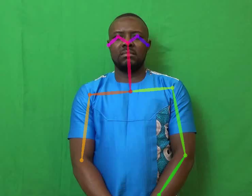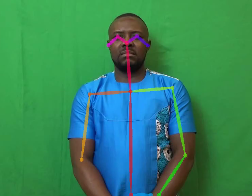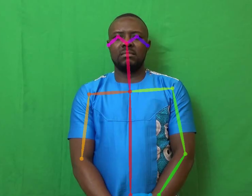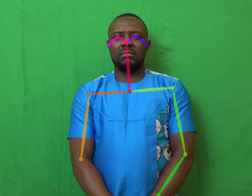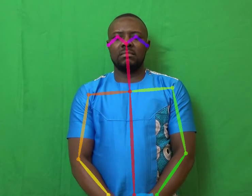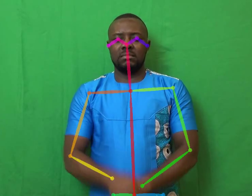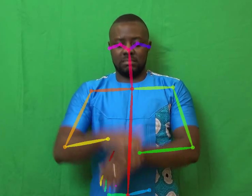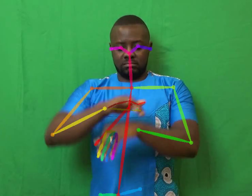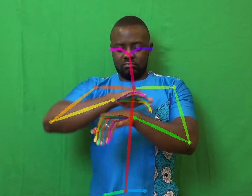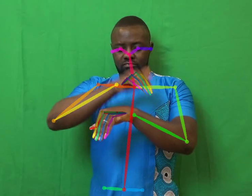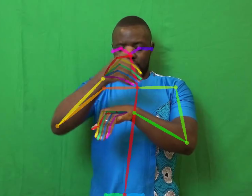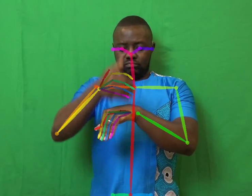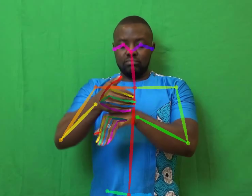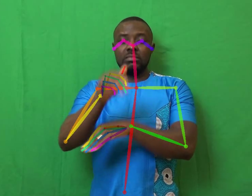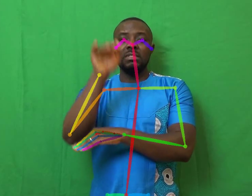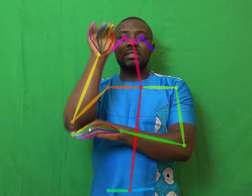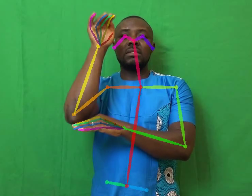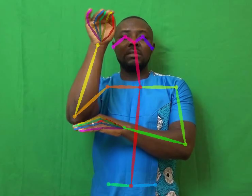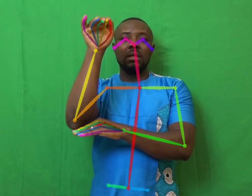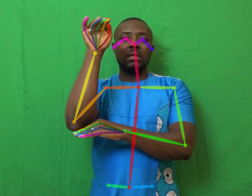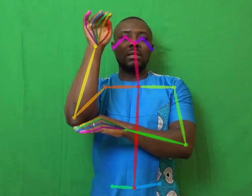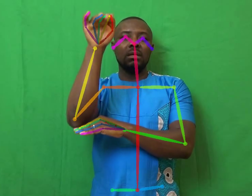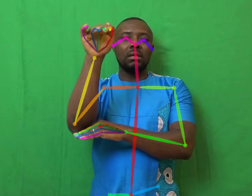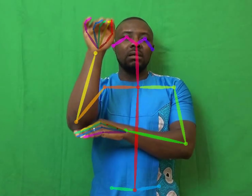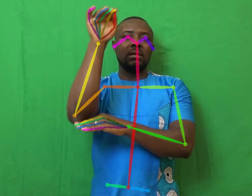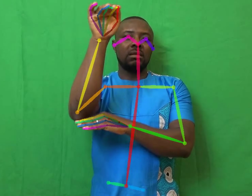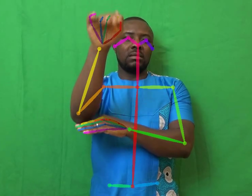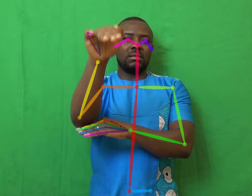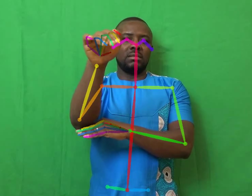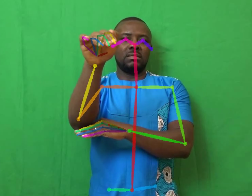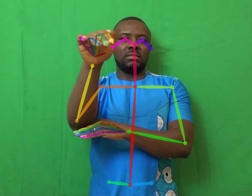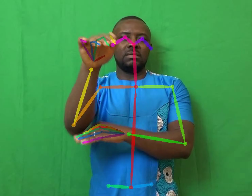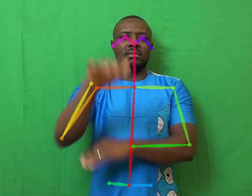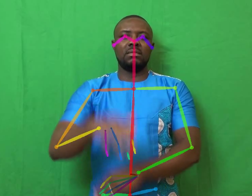camel